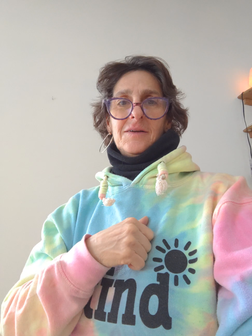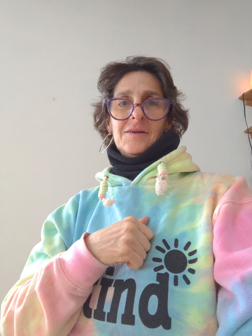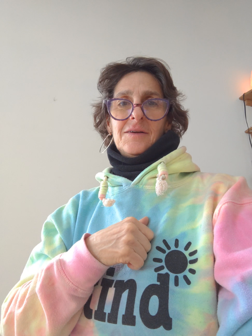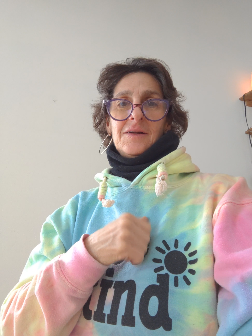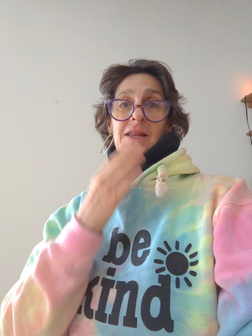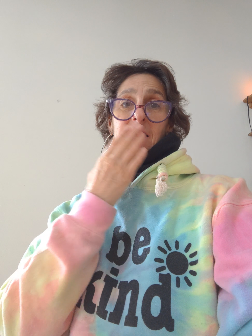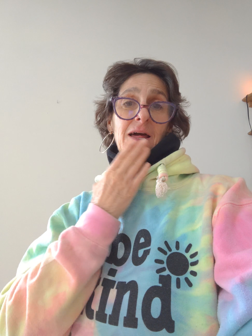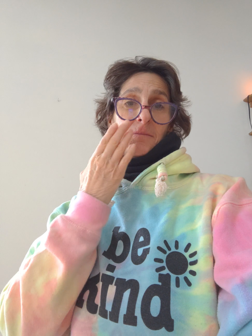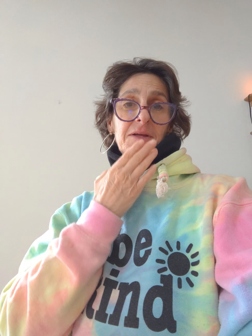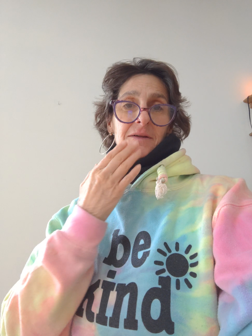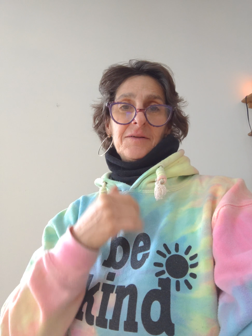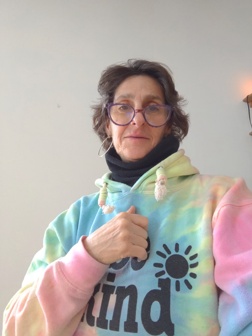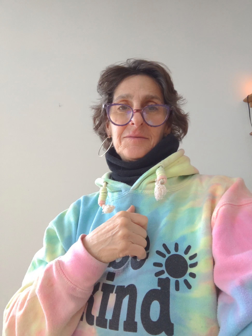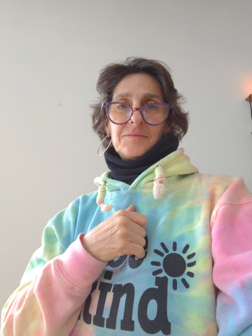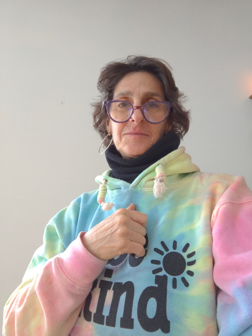napkin